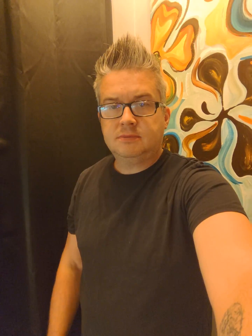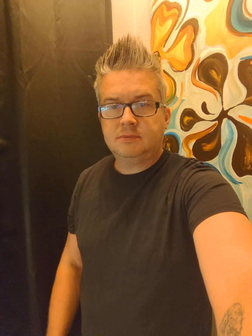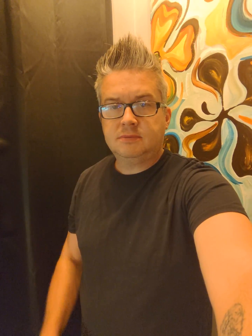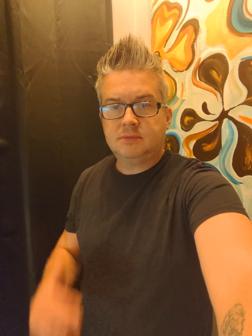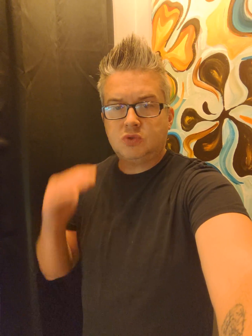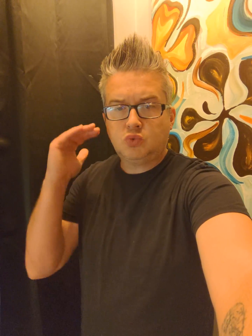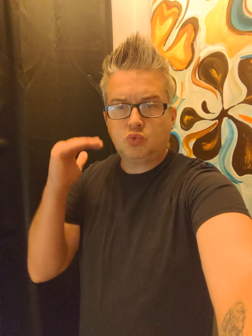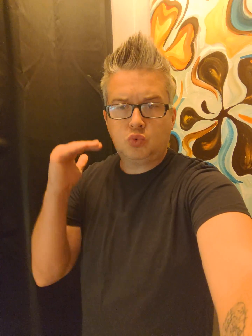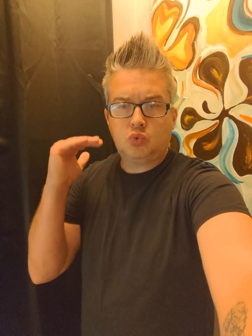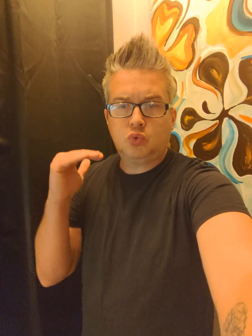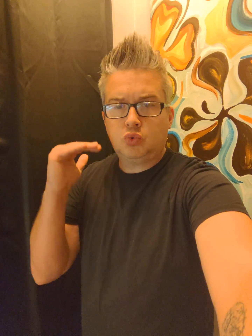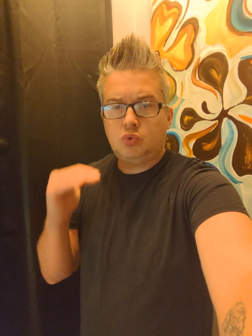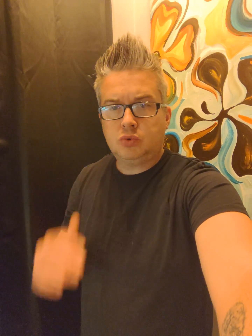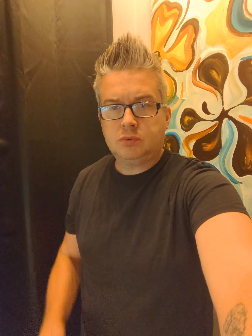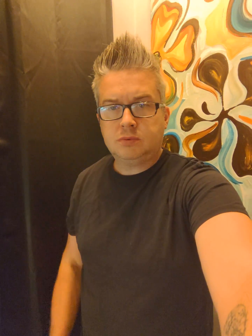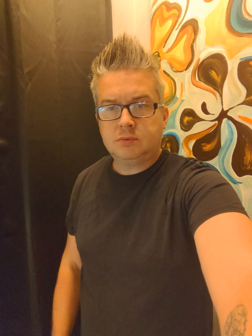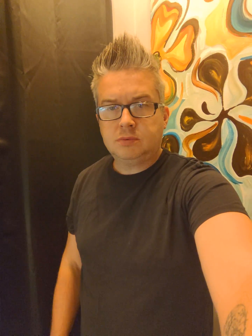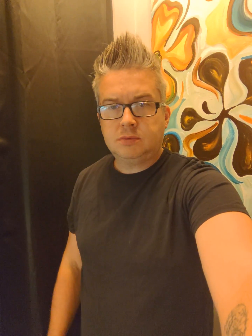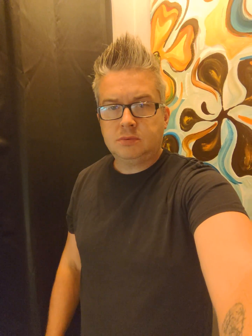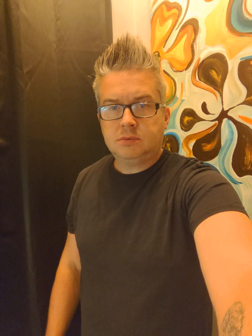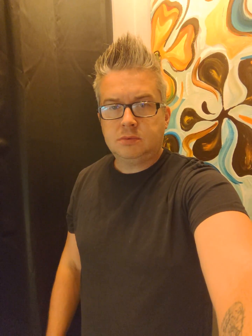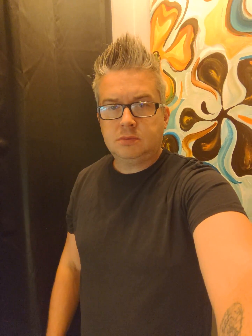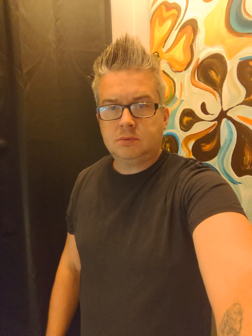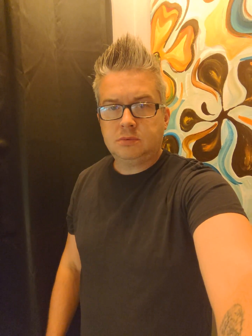short